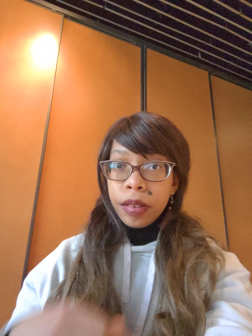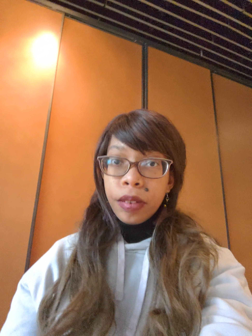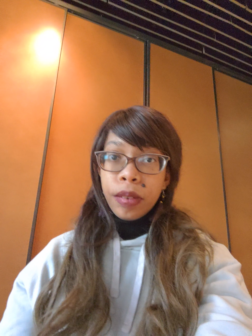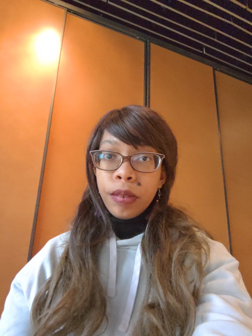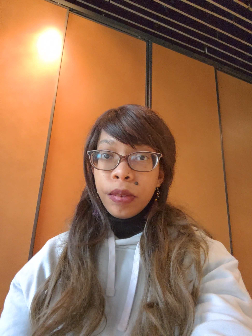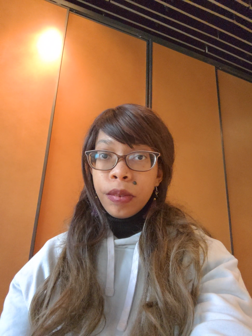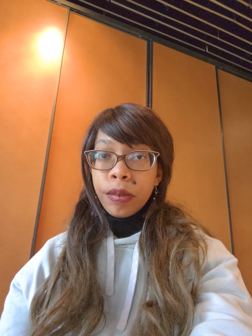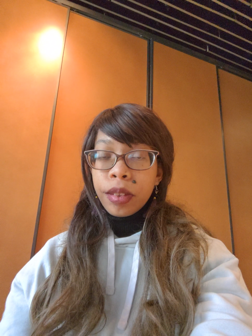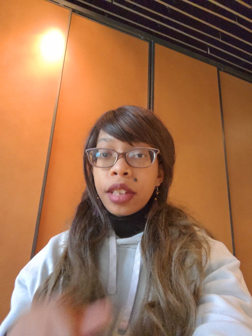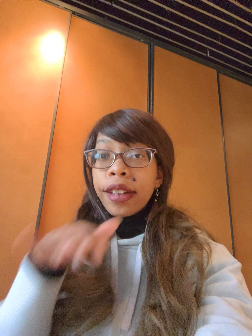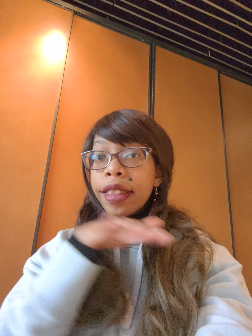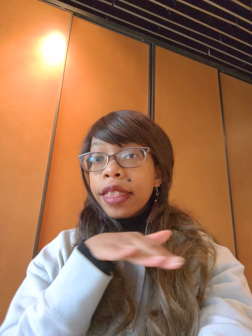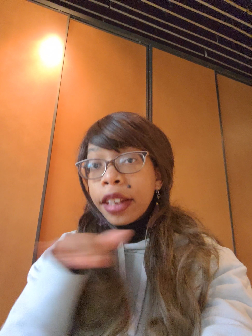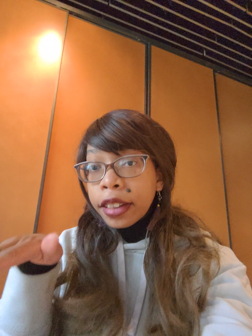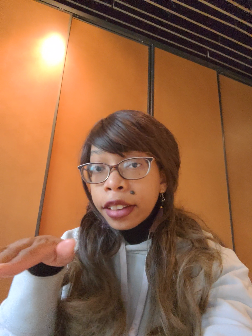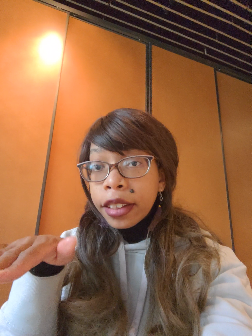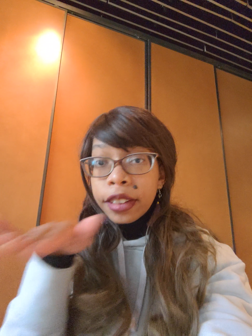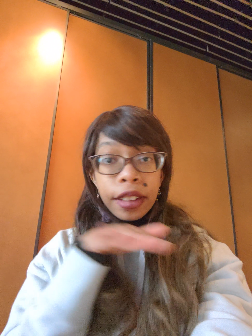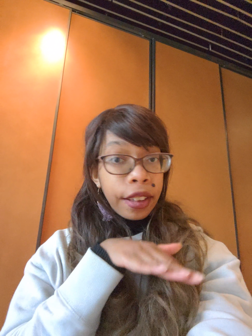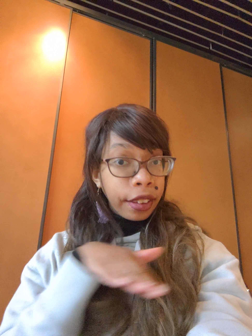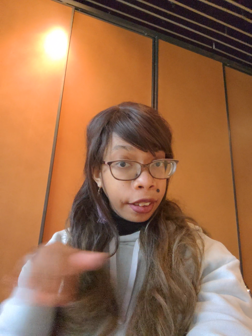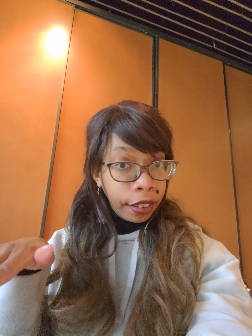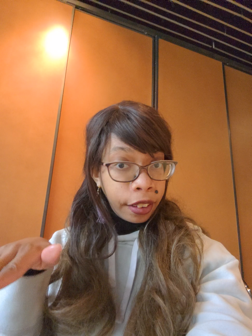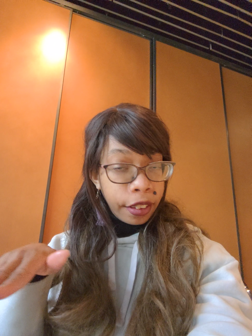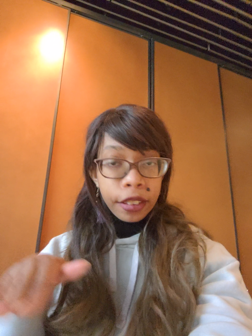clean